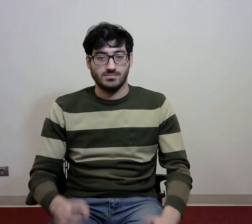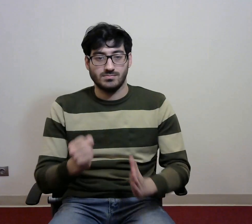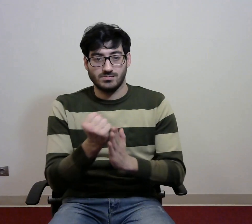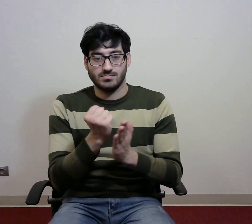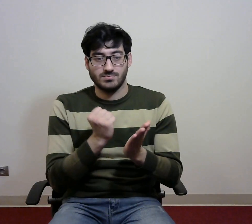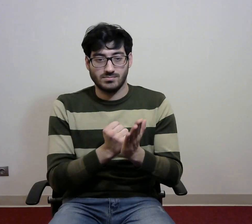viza